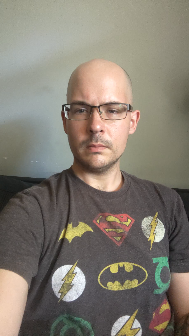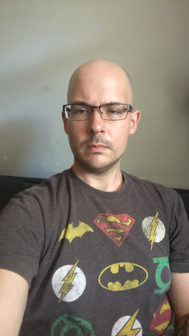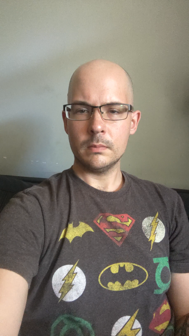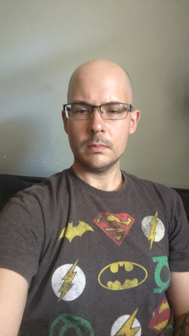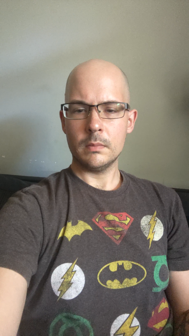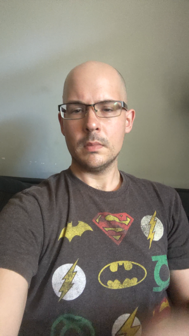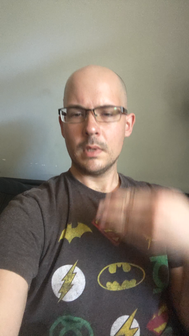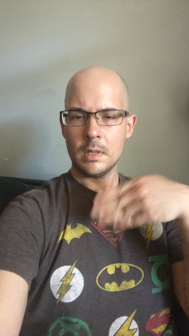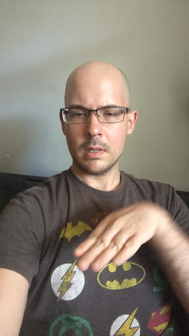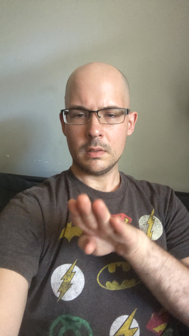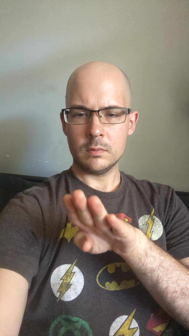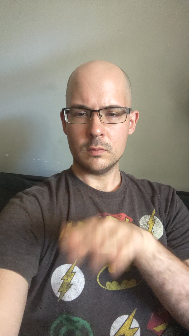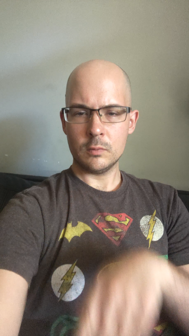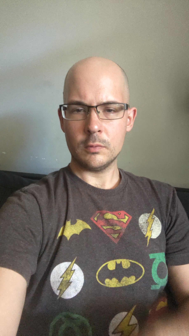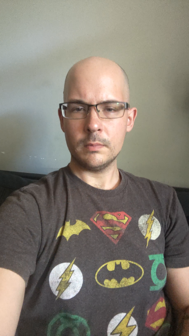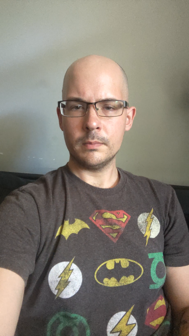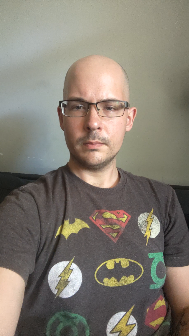enter